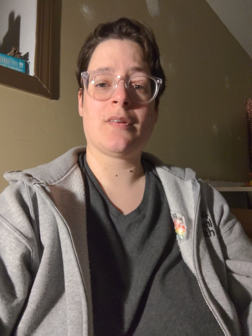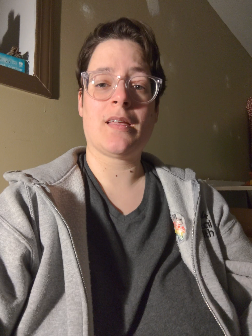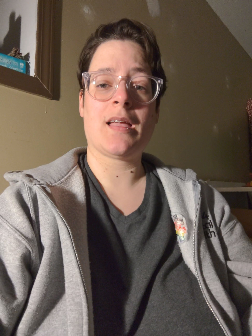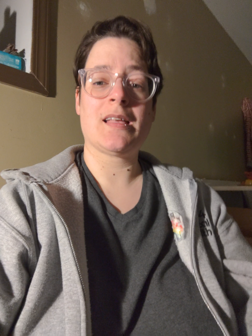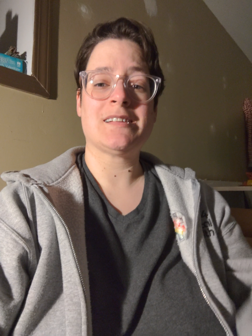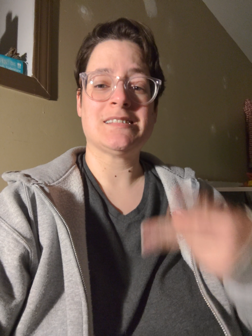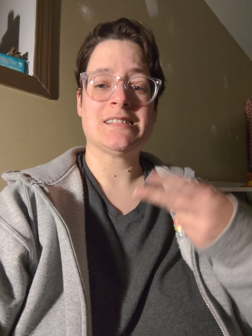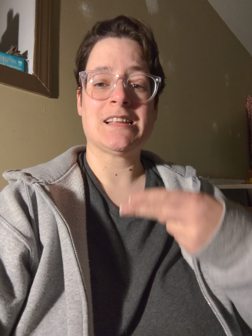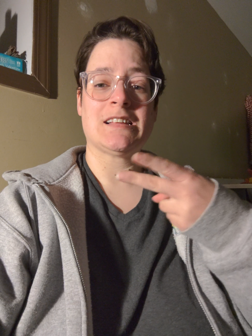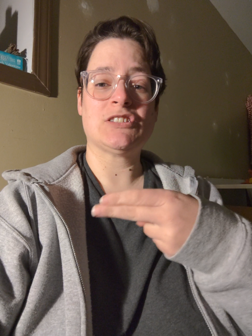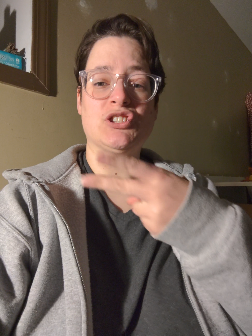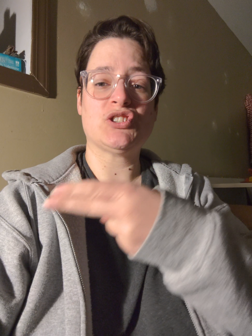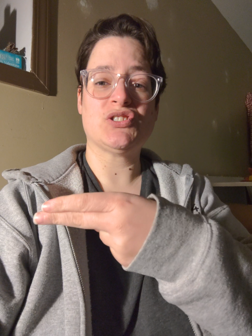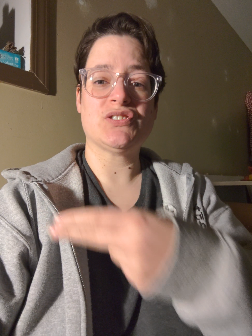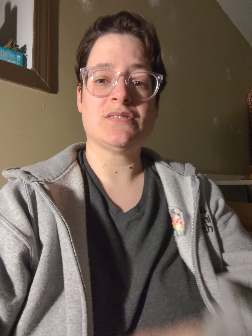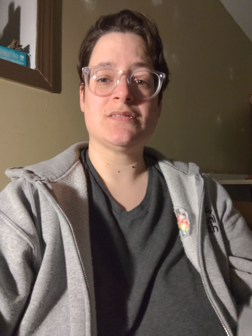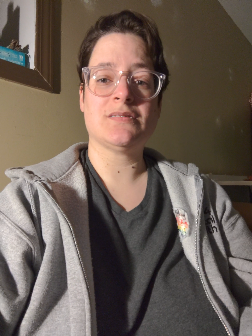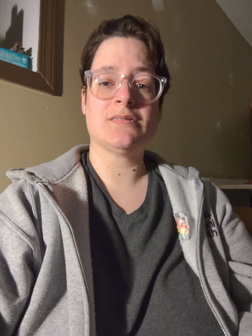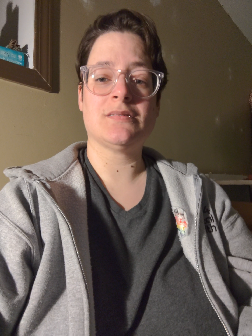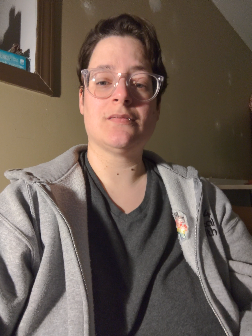scissors